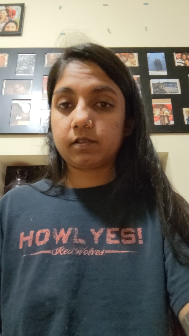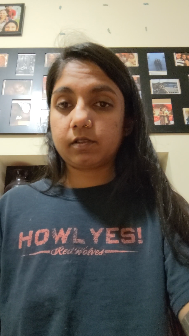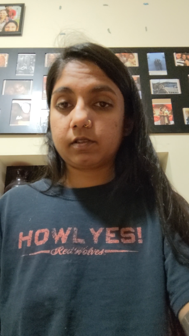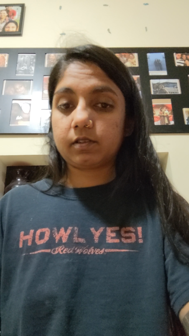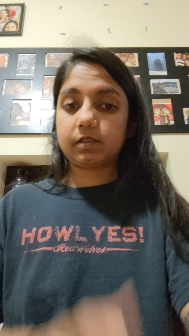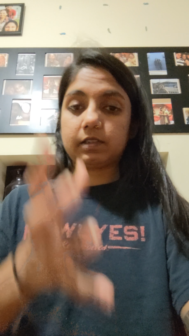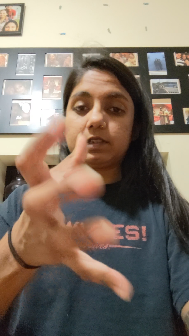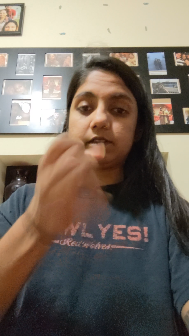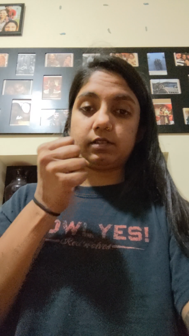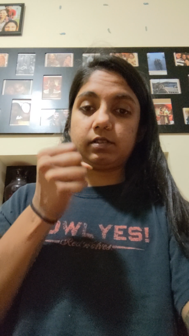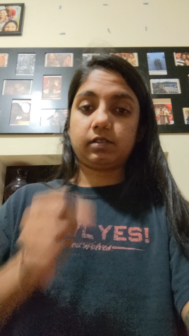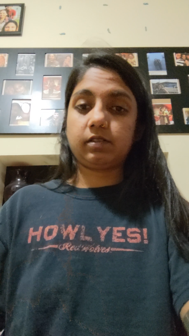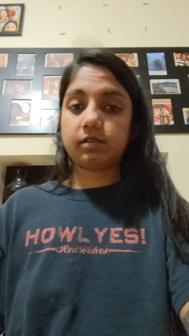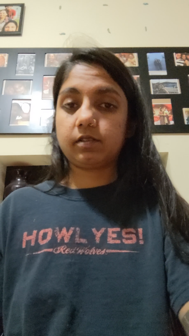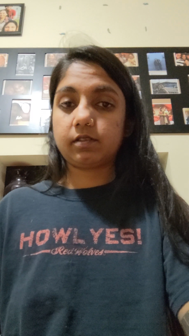get